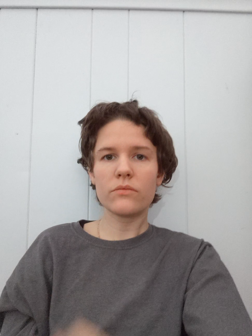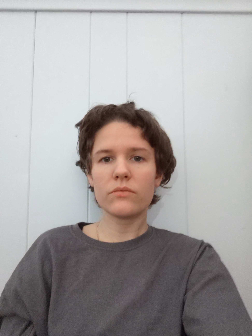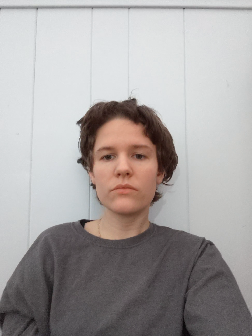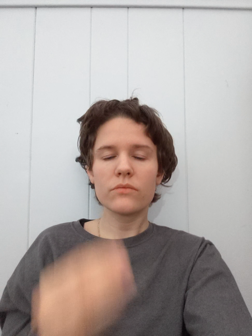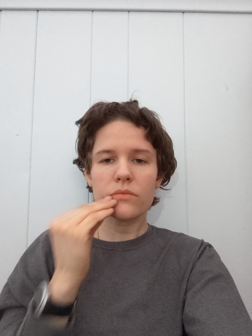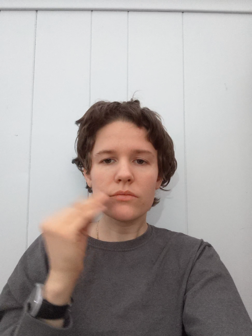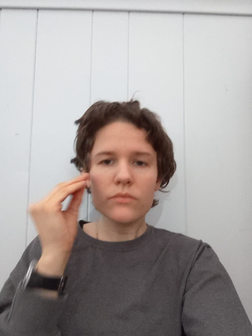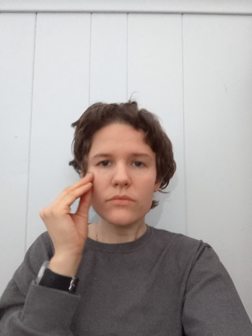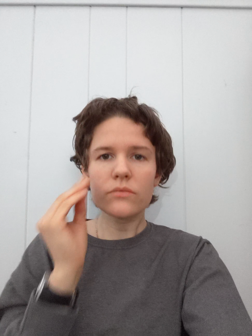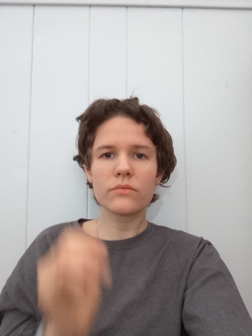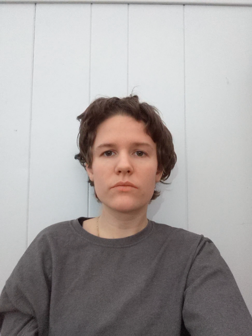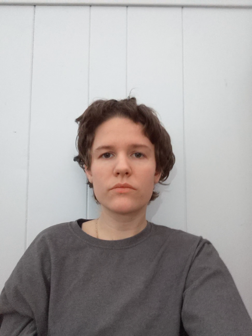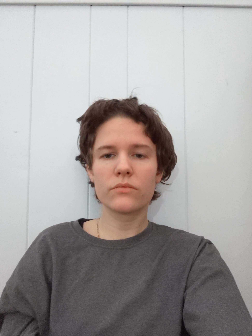home